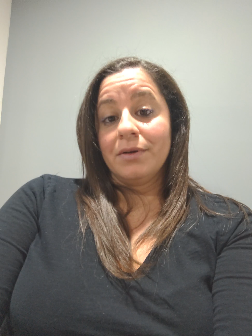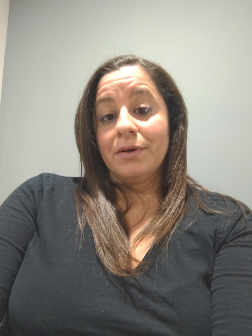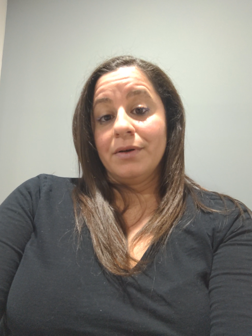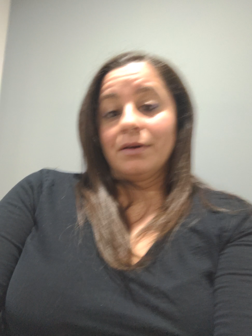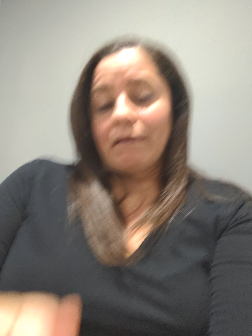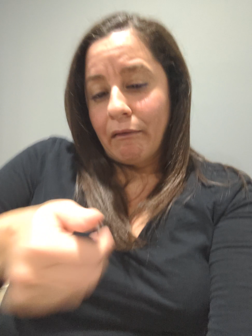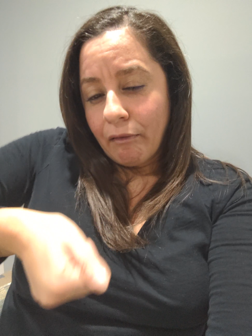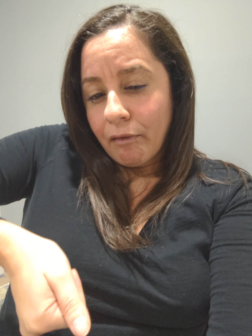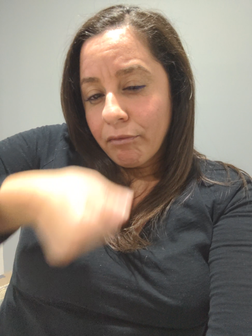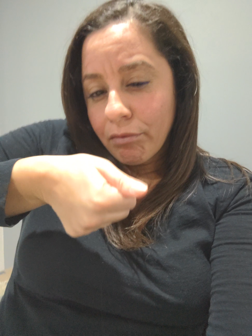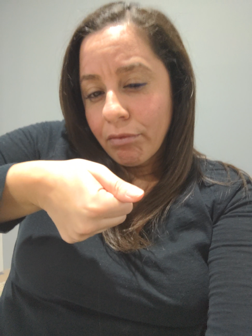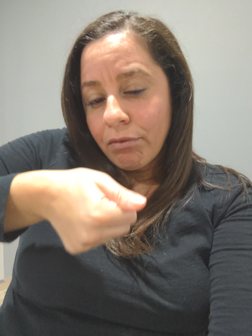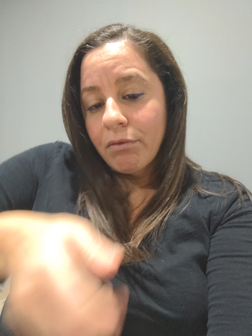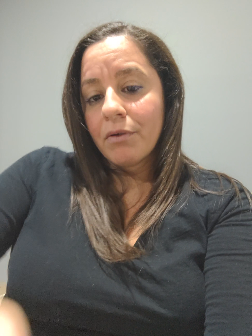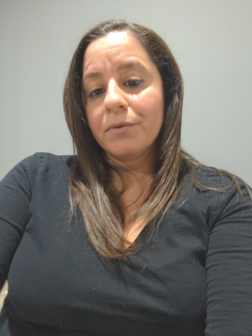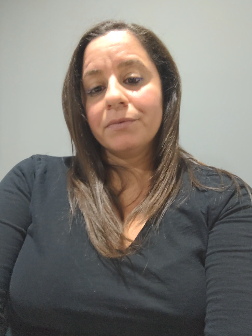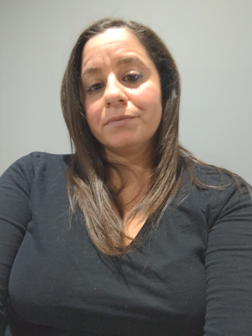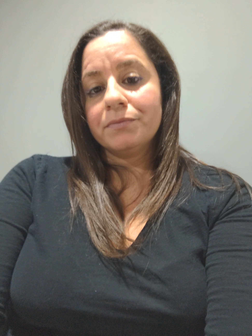hide